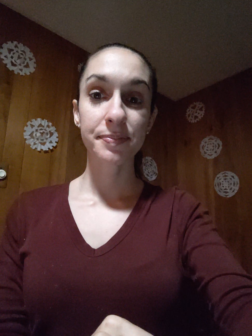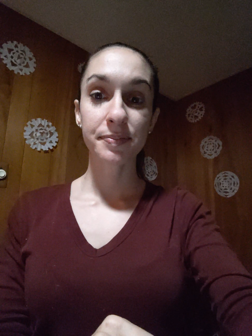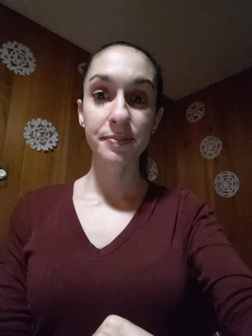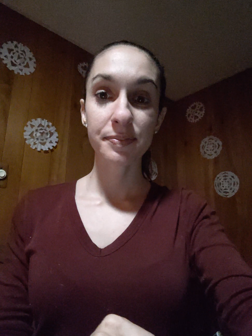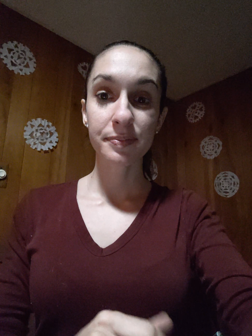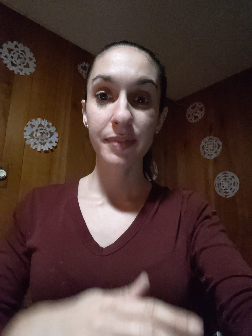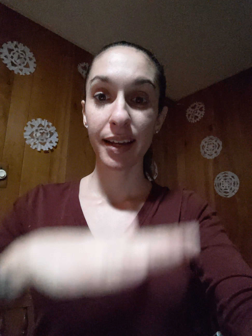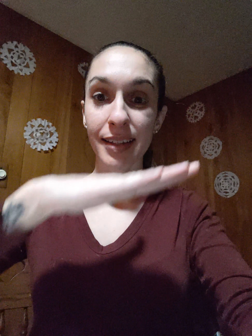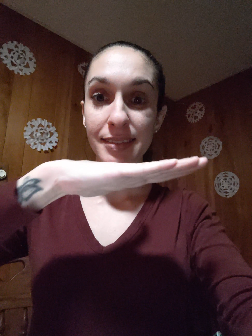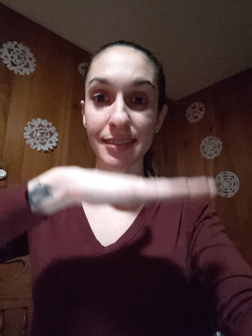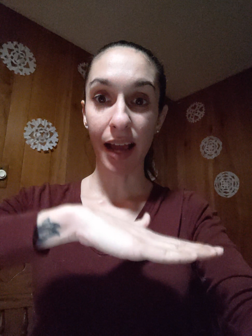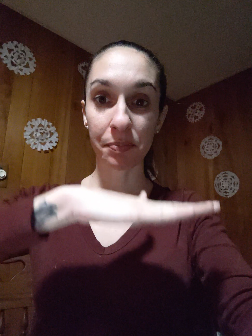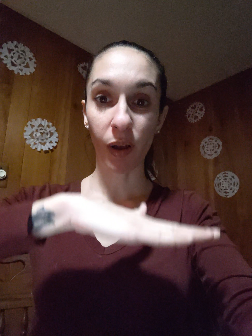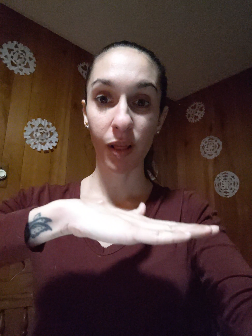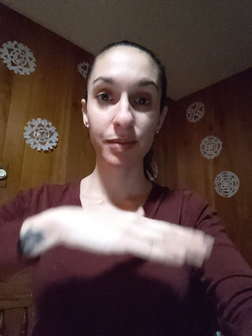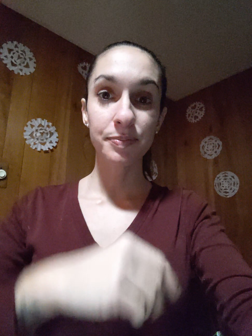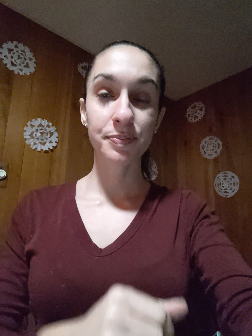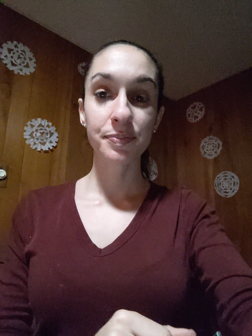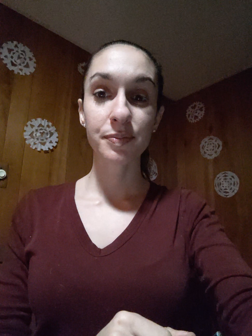table